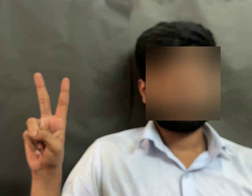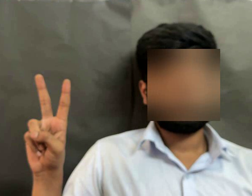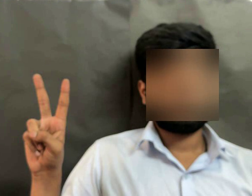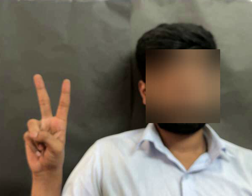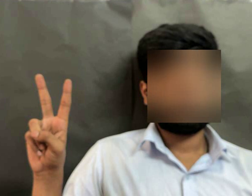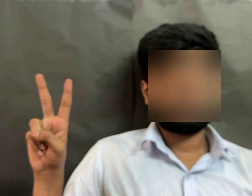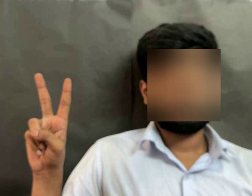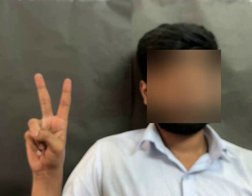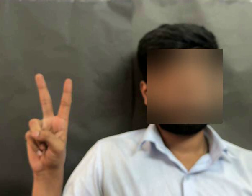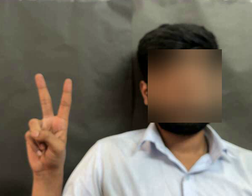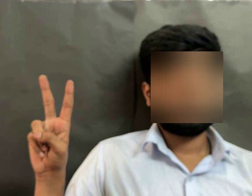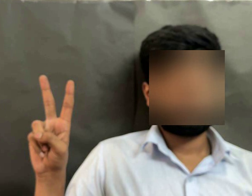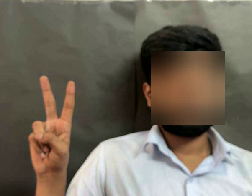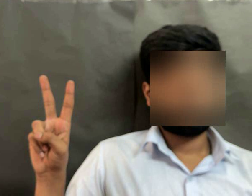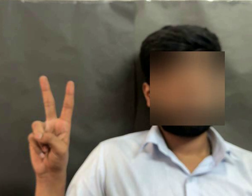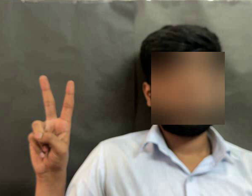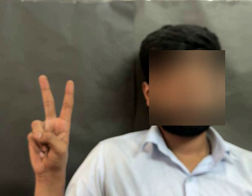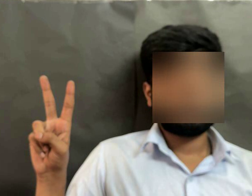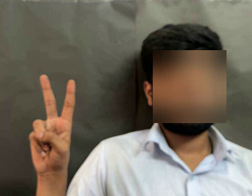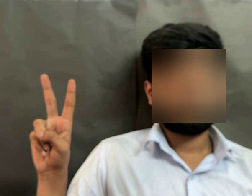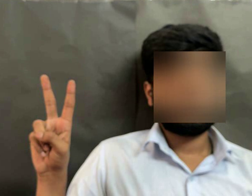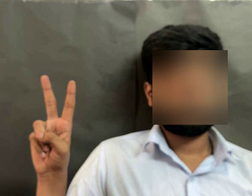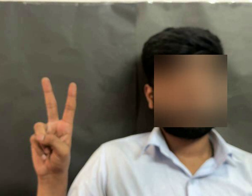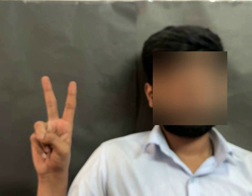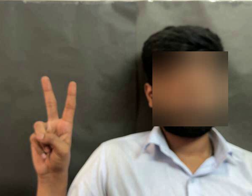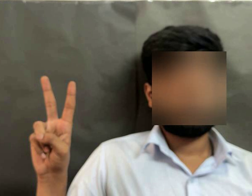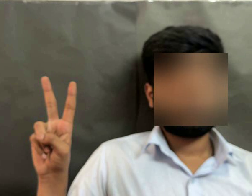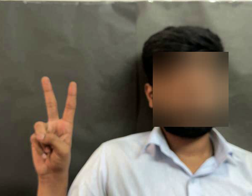V